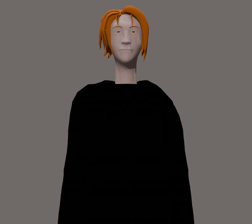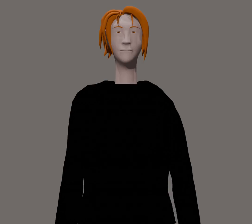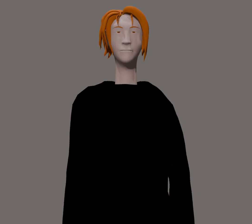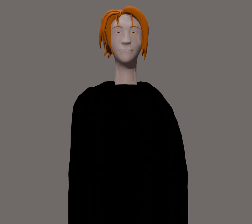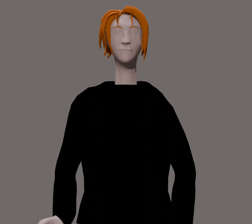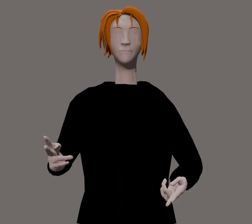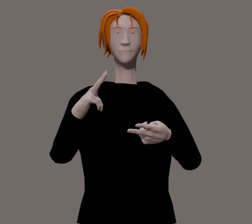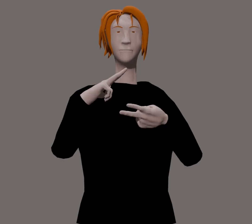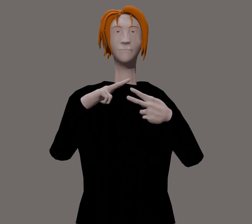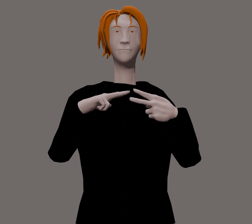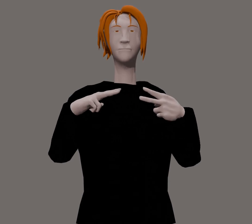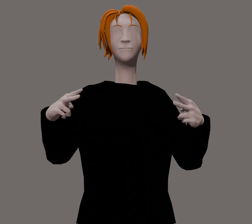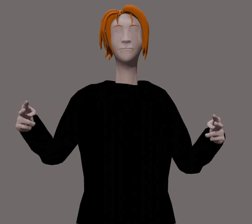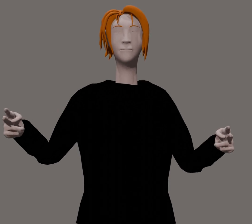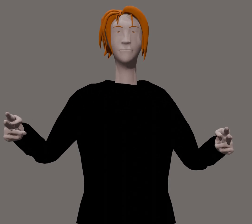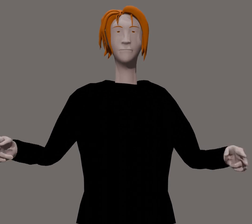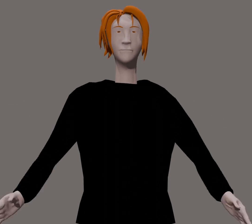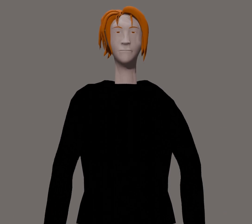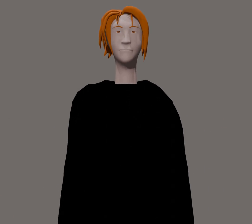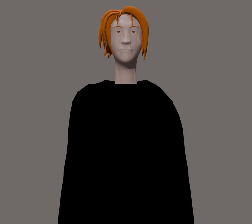Chromosome